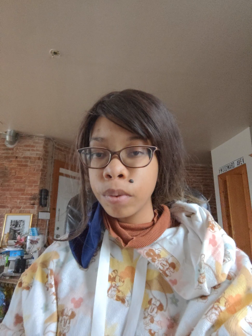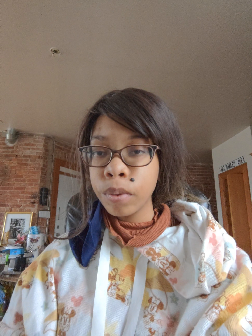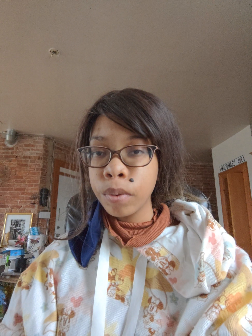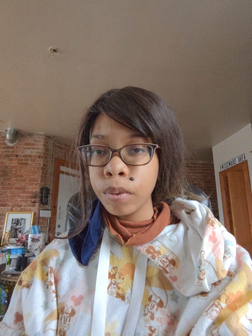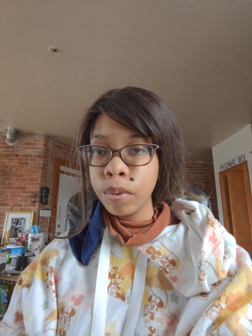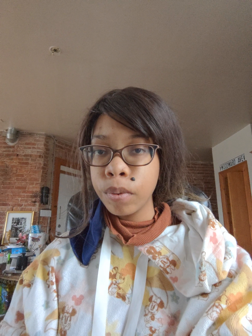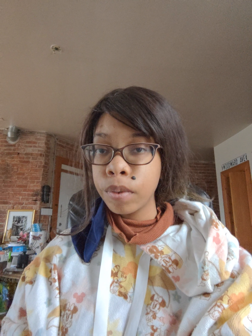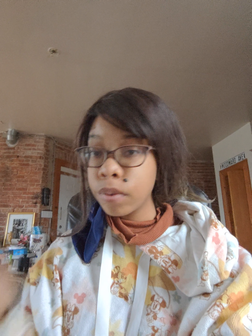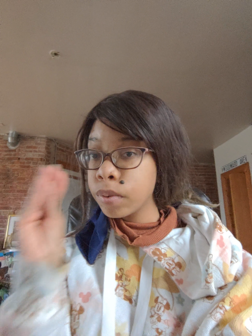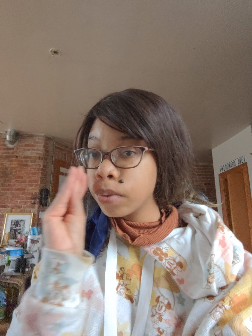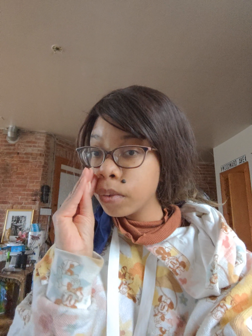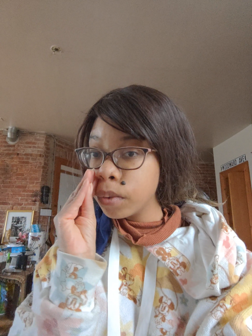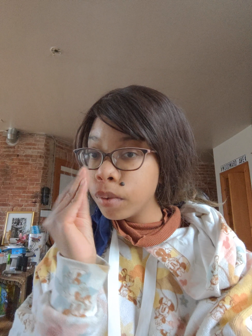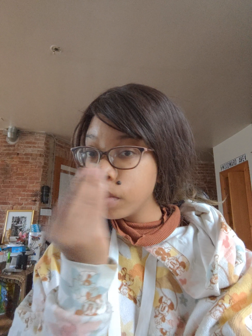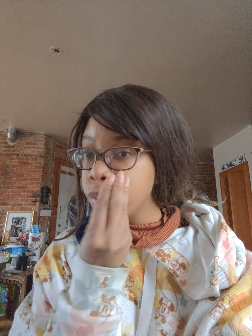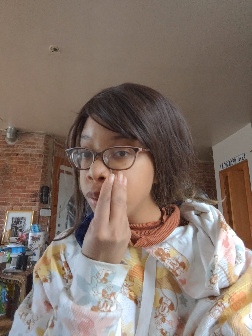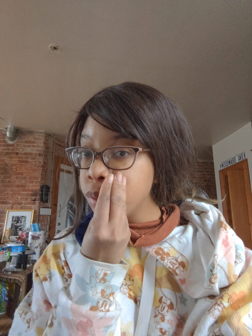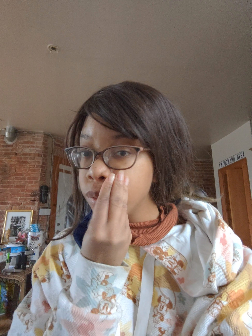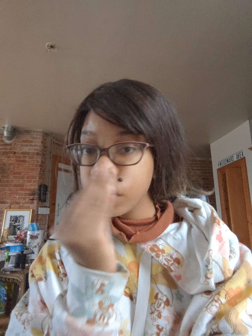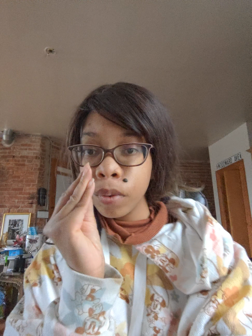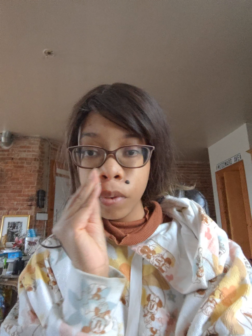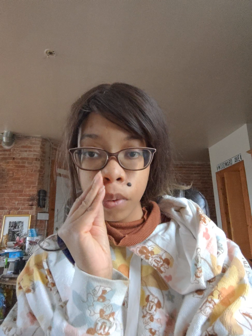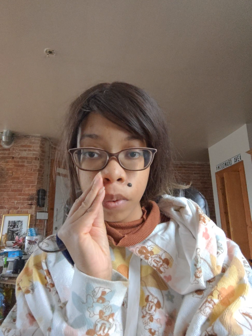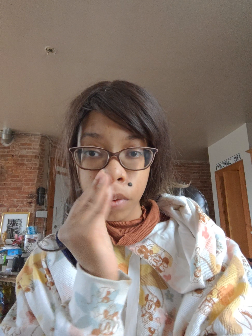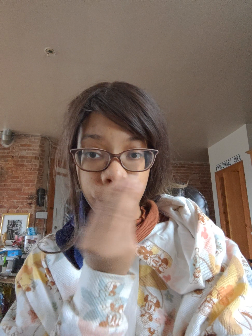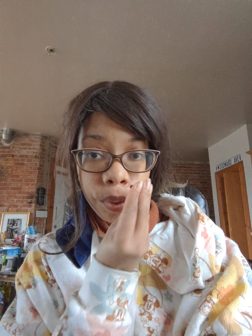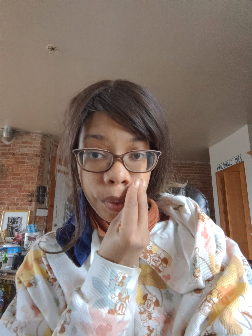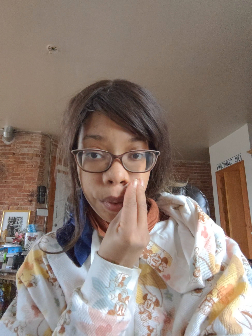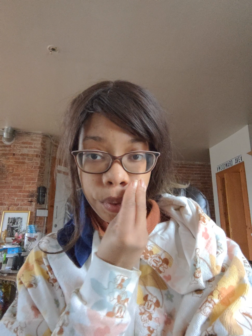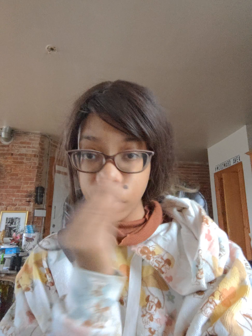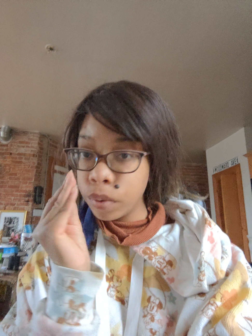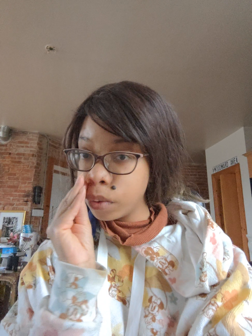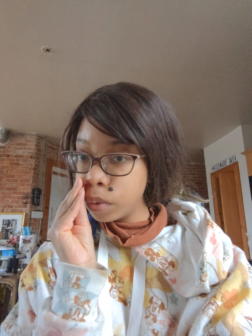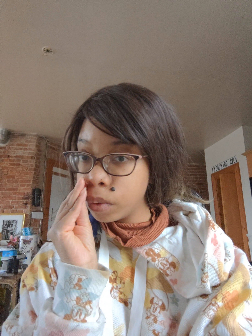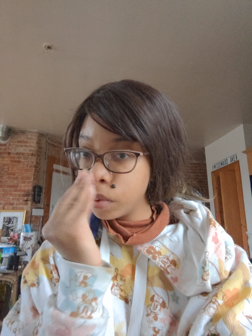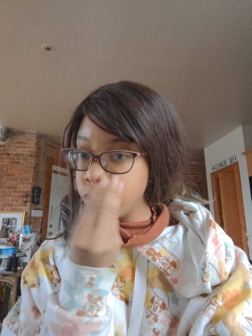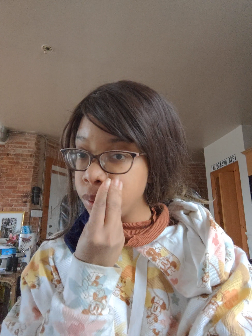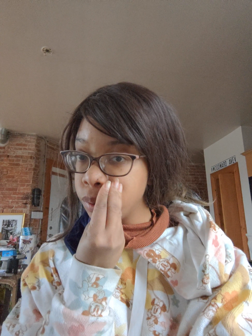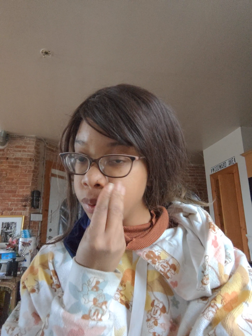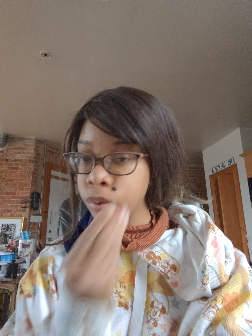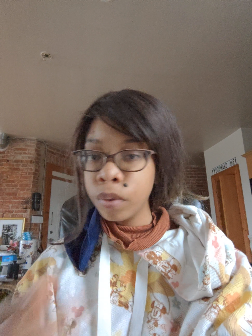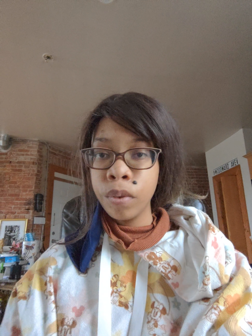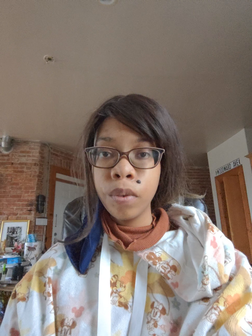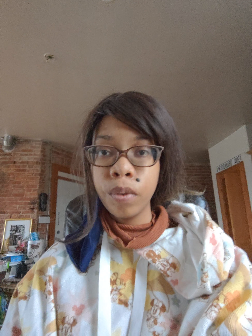flower